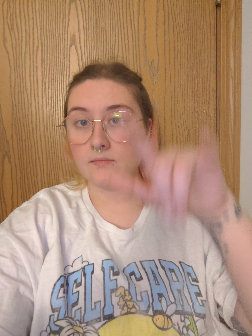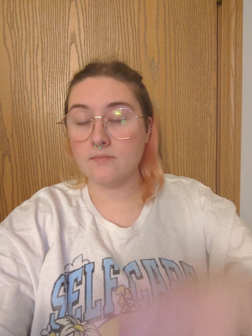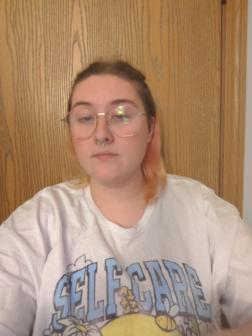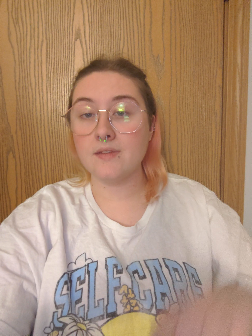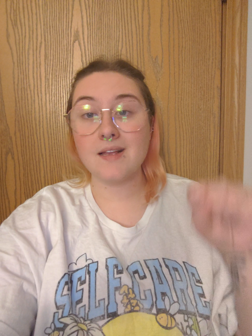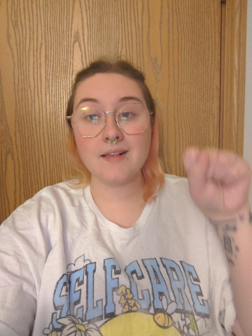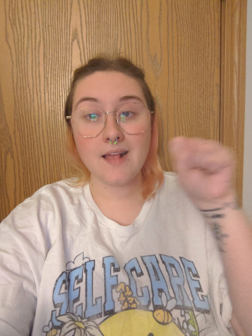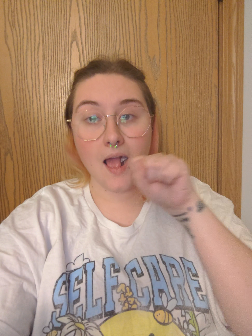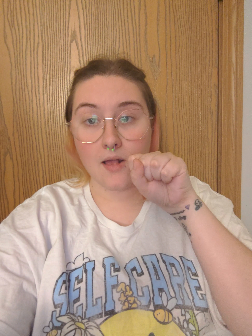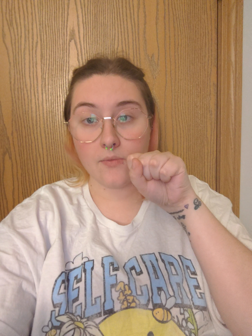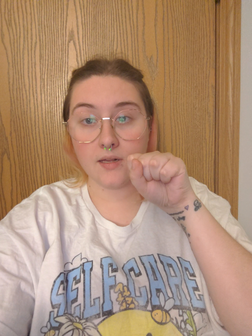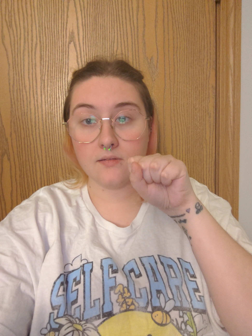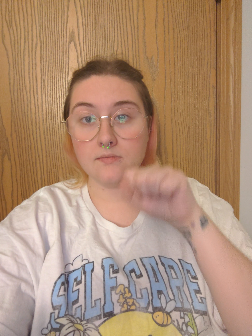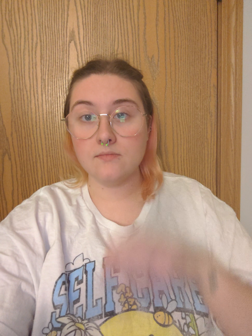carrot